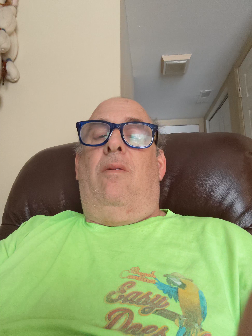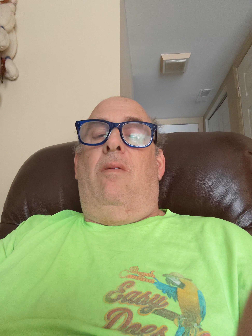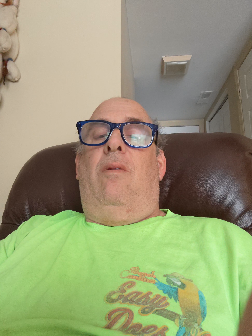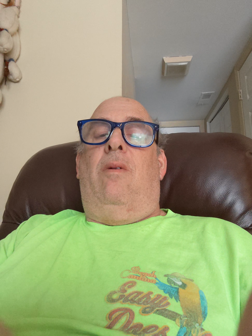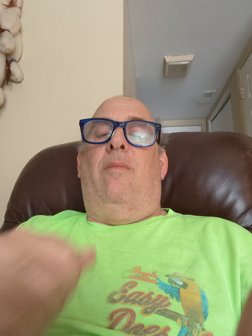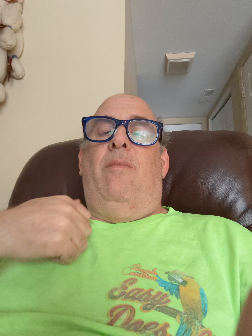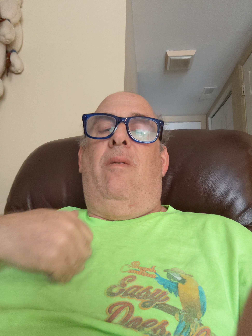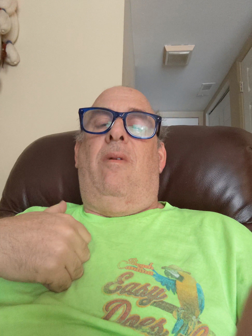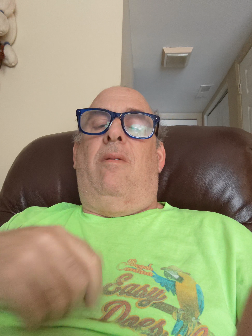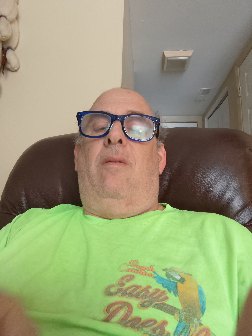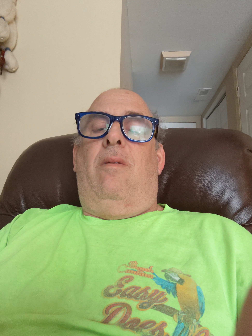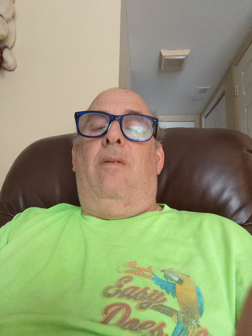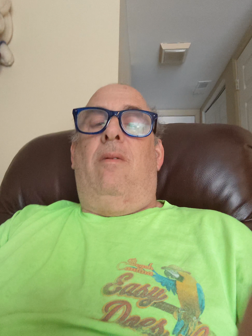bath